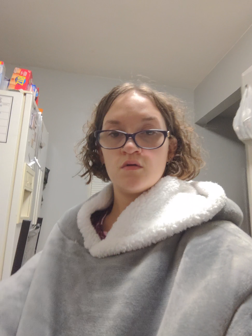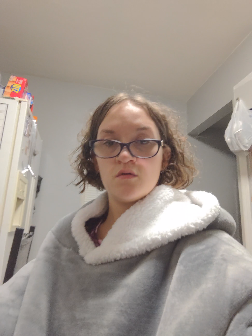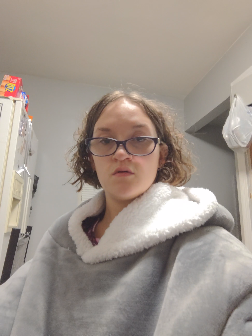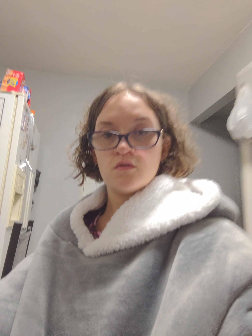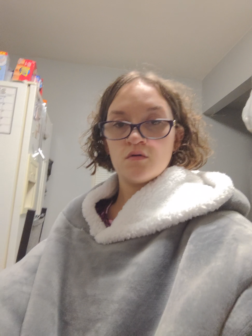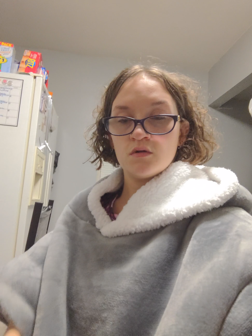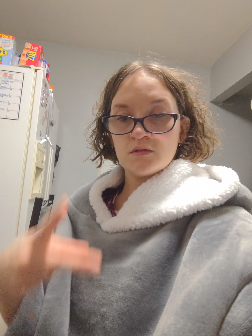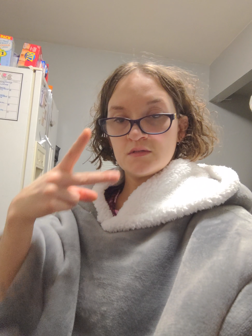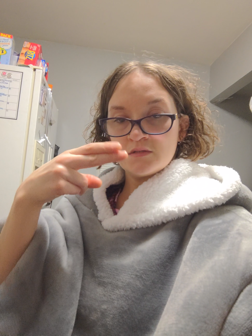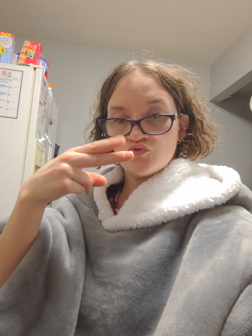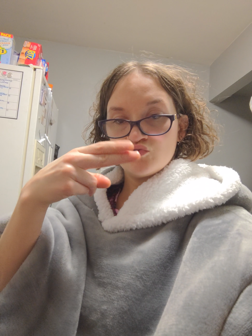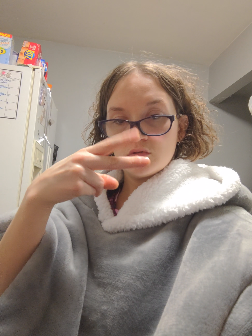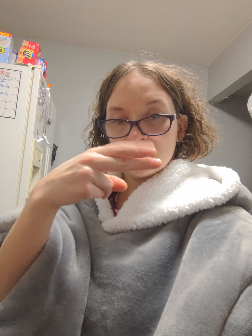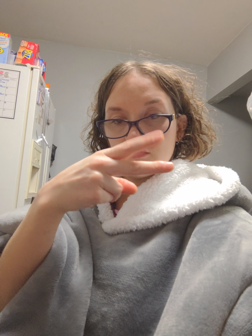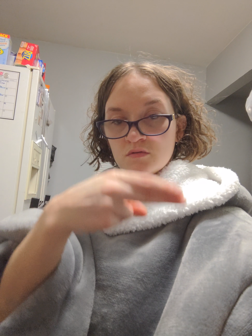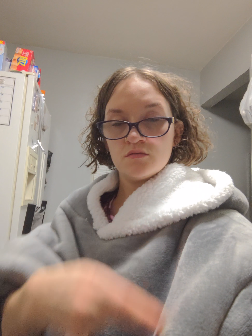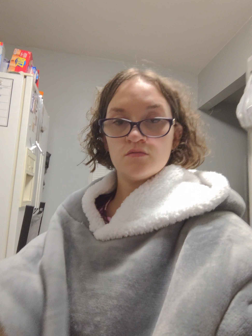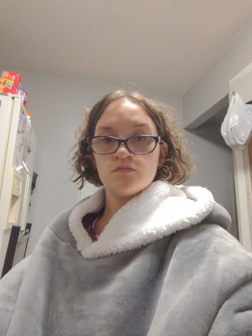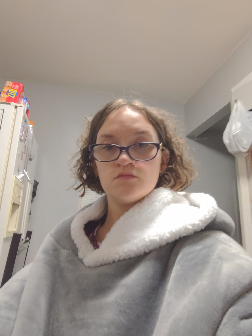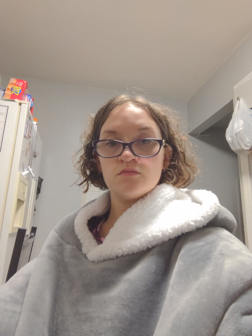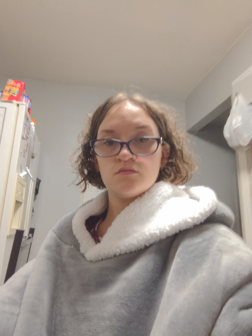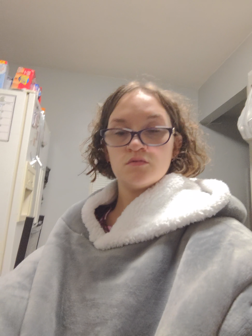scissors